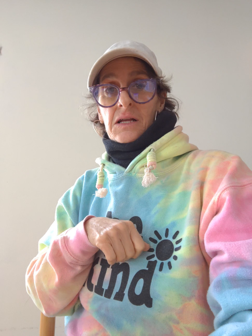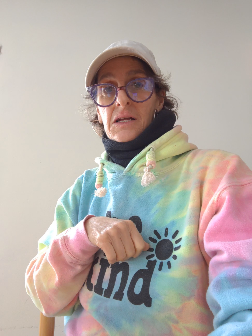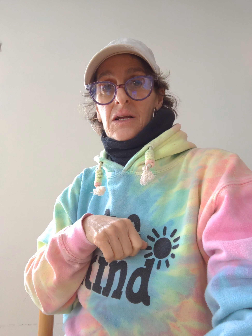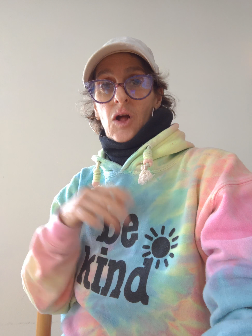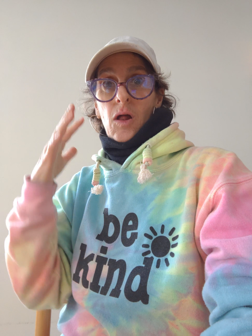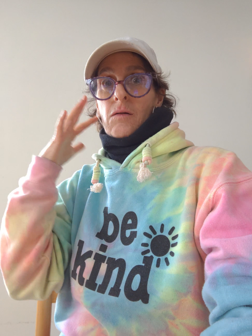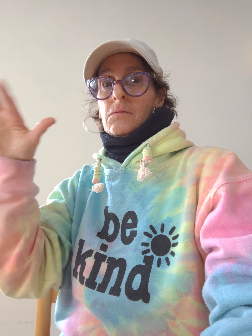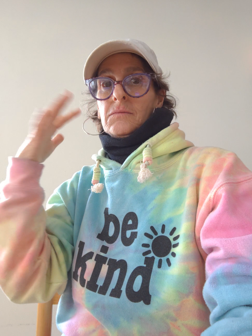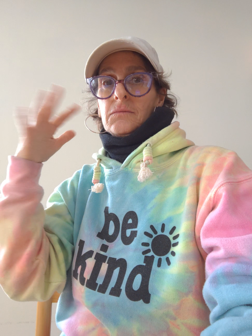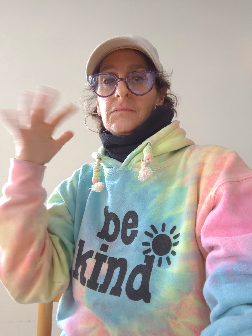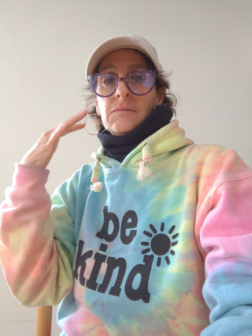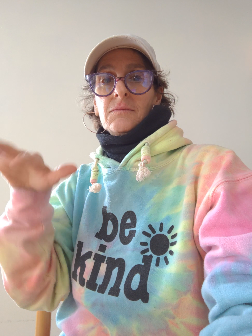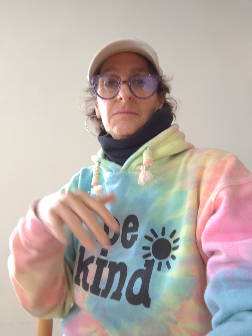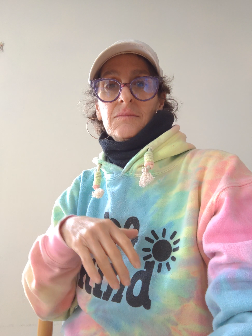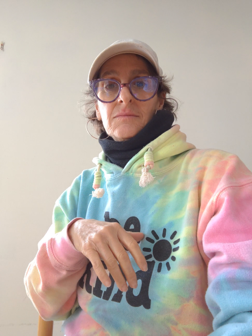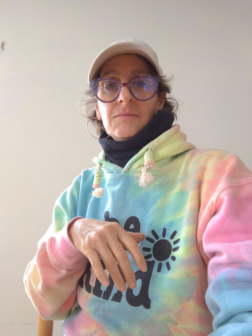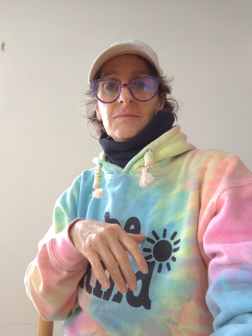noisy